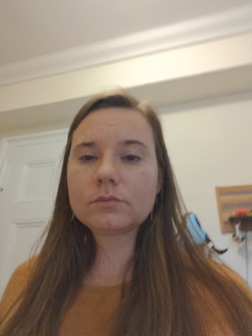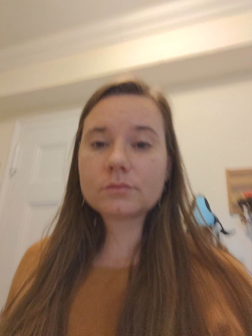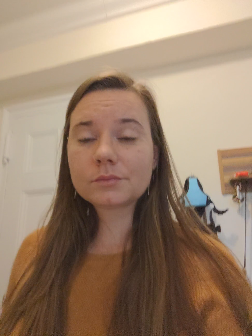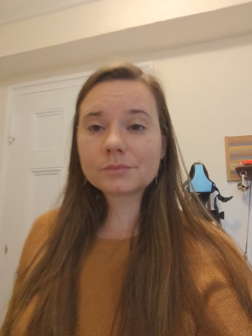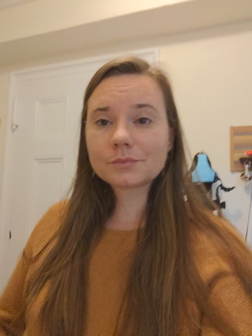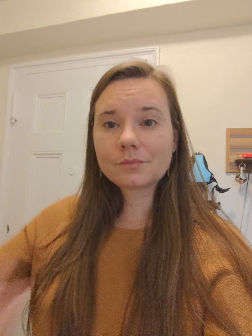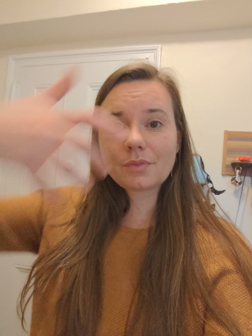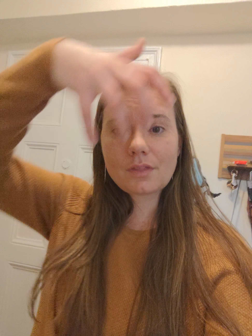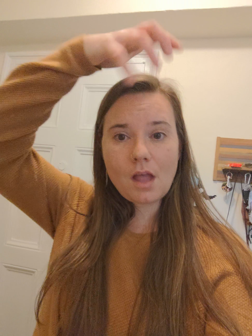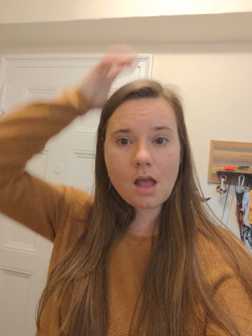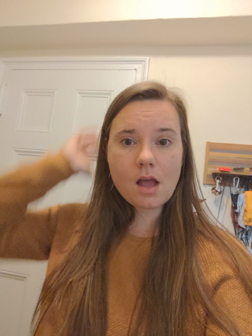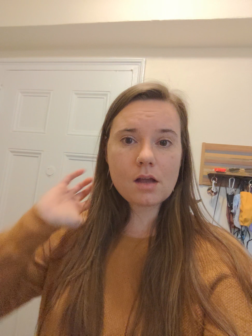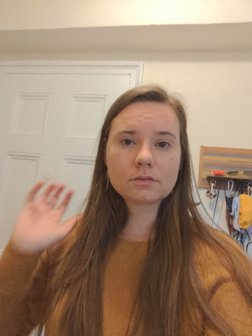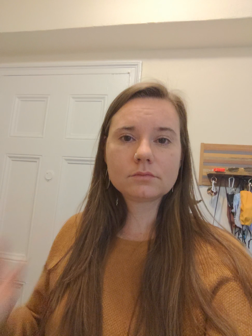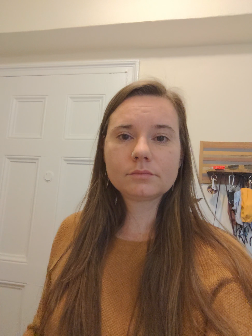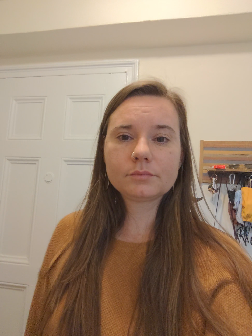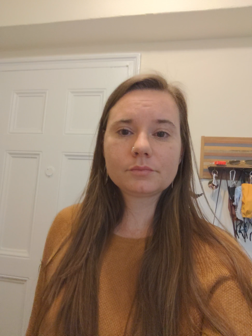lion